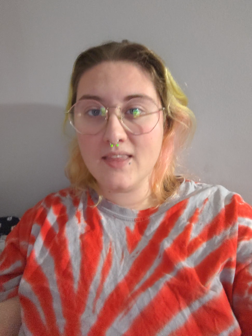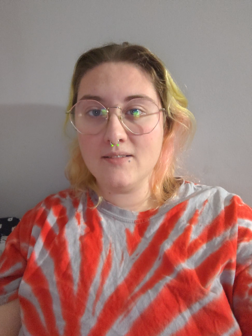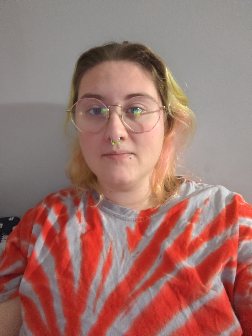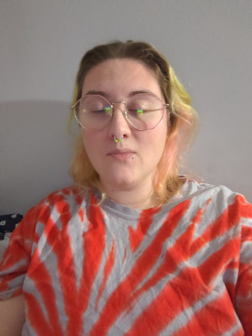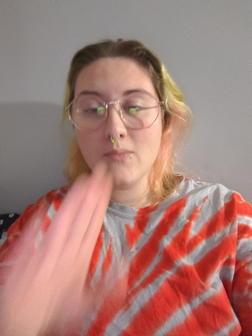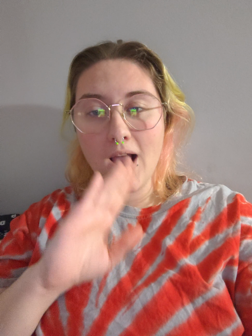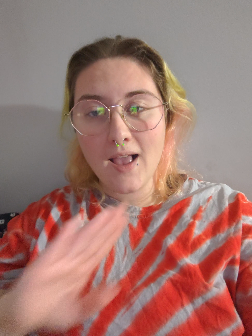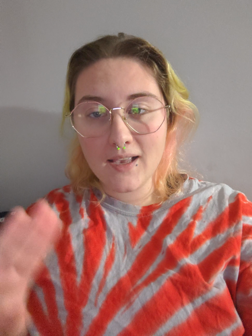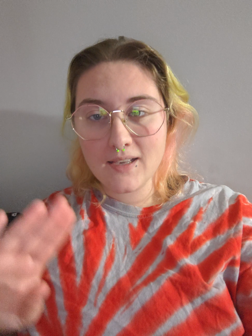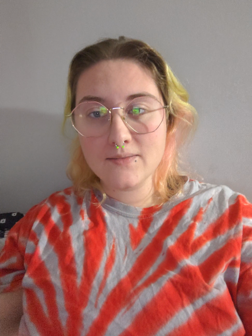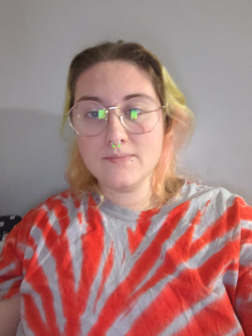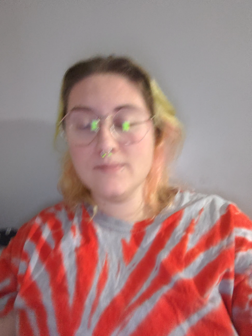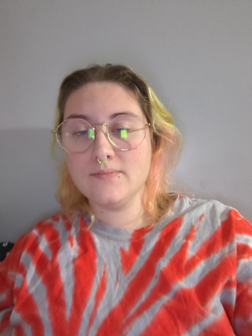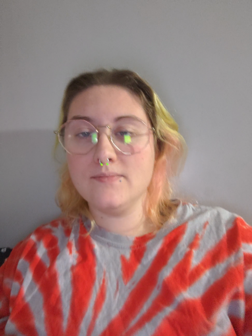quiet